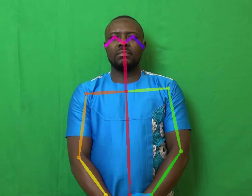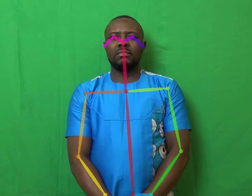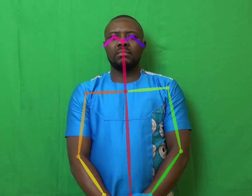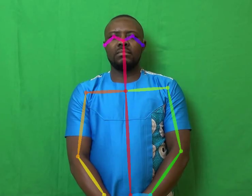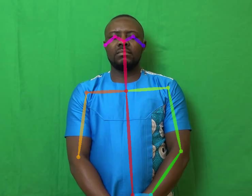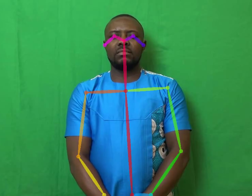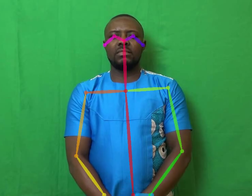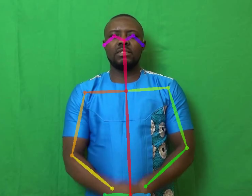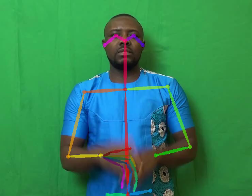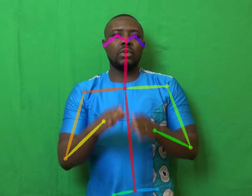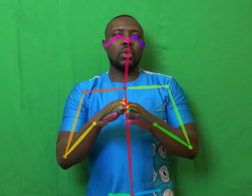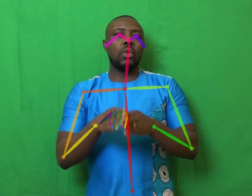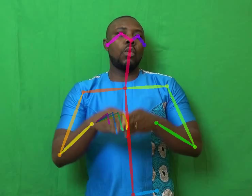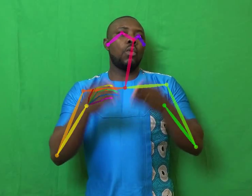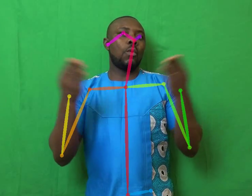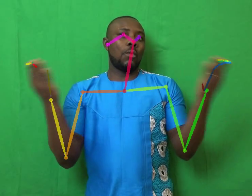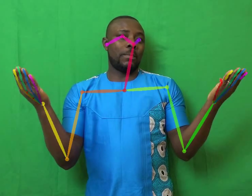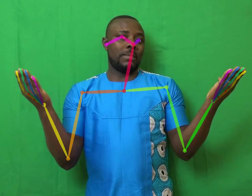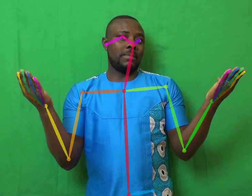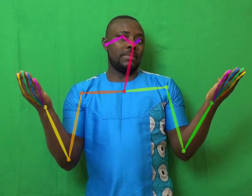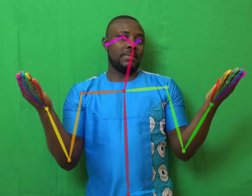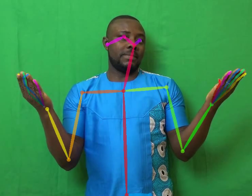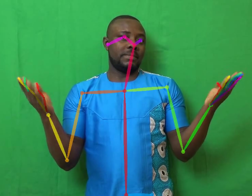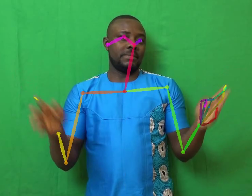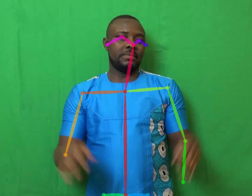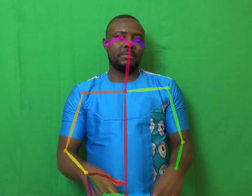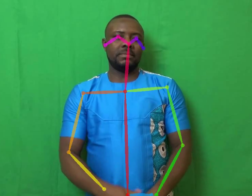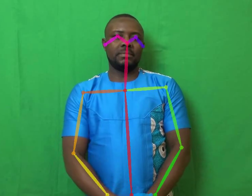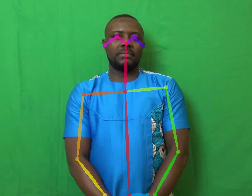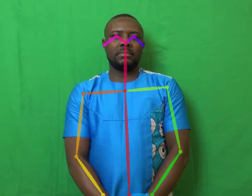open